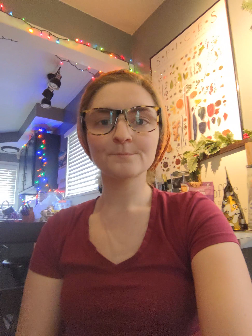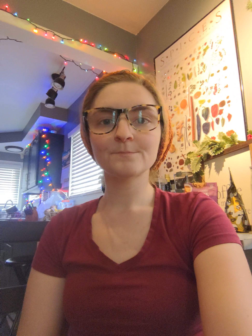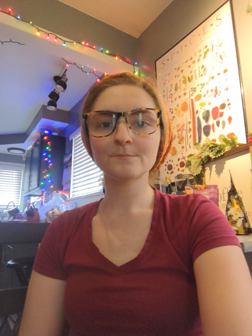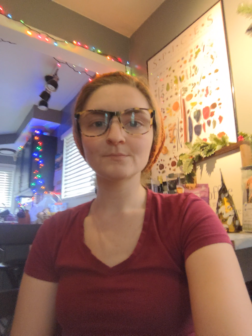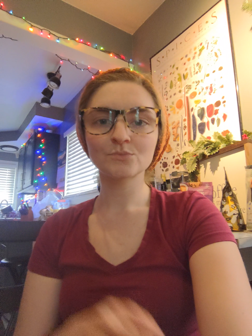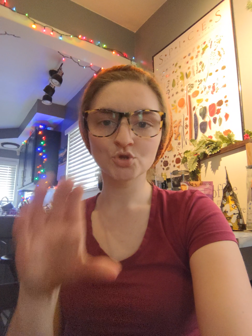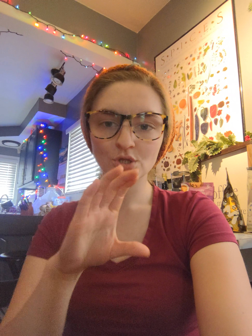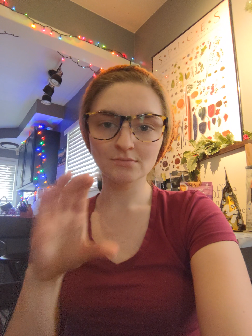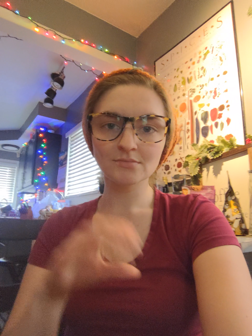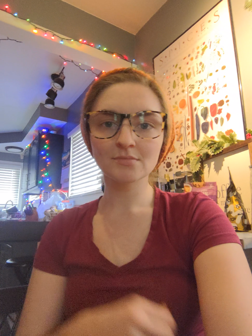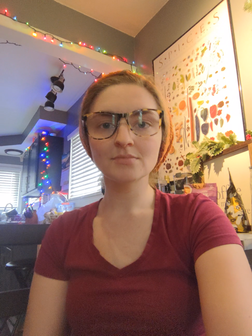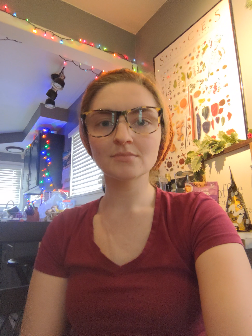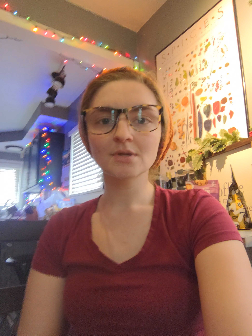chocolate